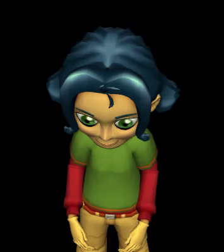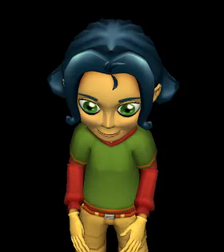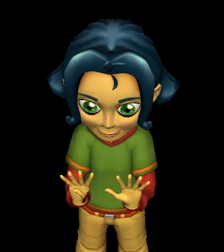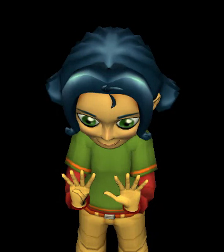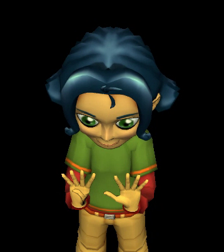9